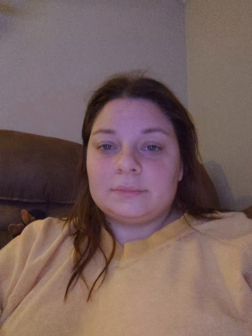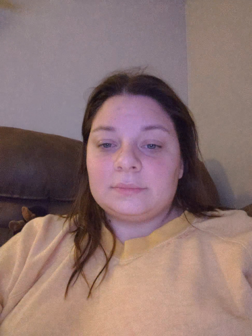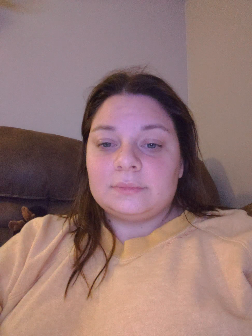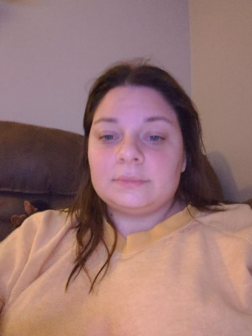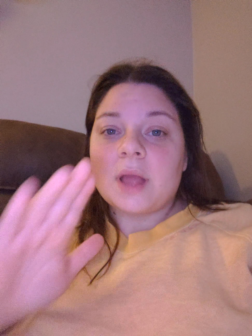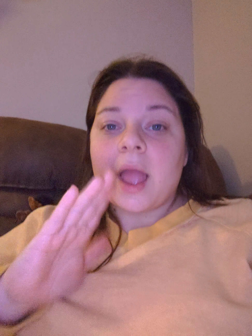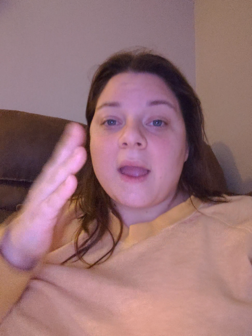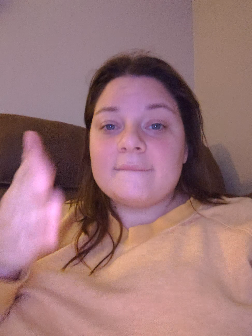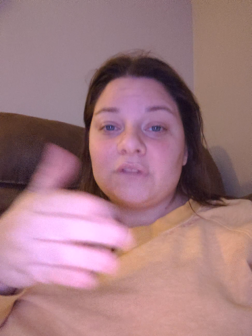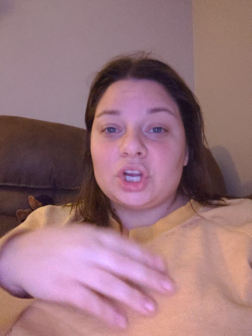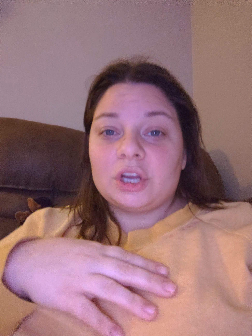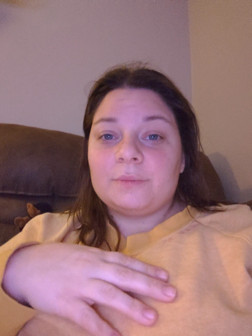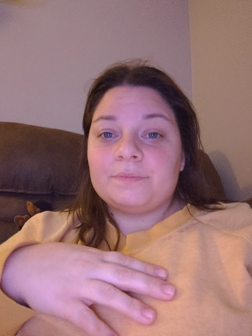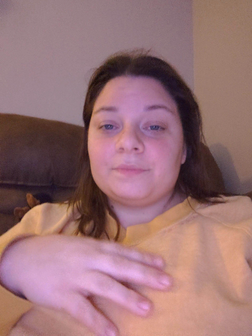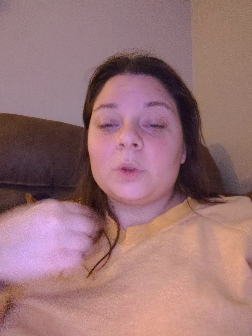after